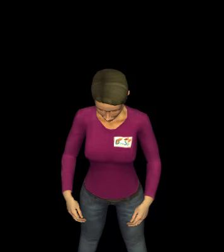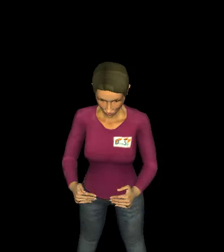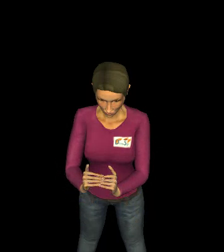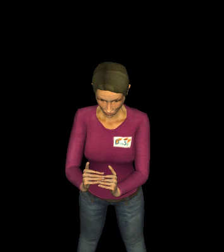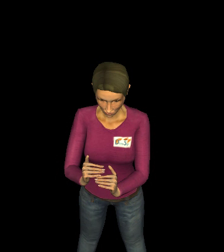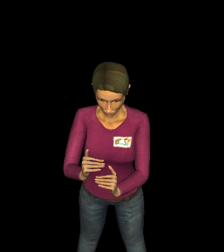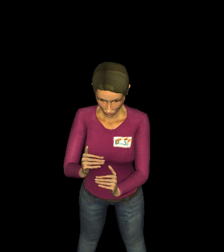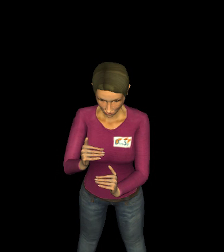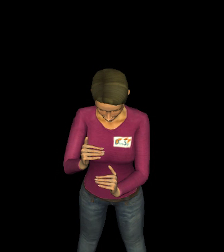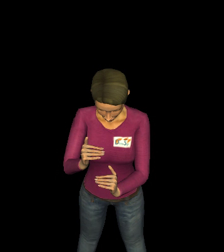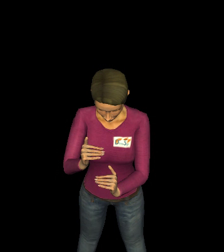طابق